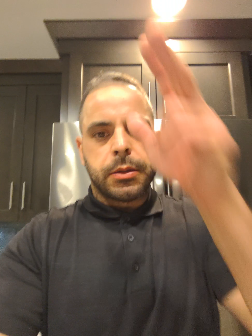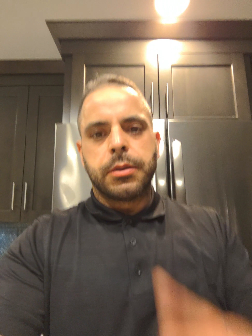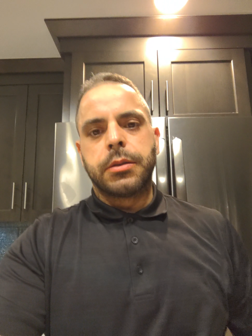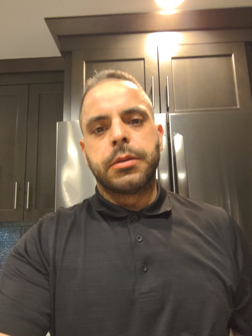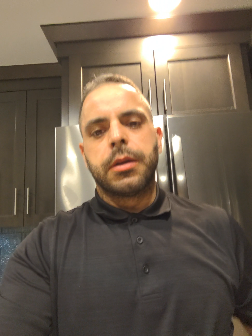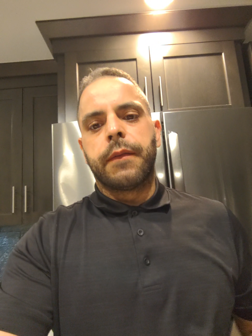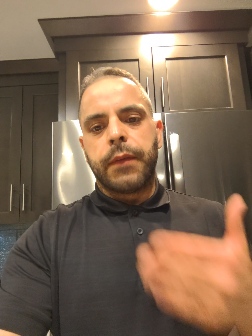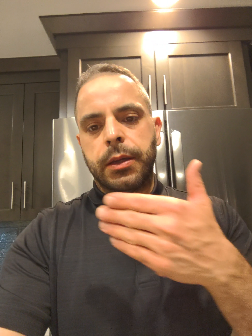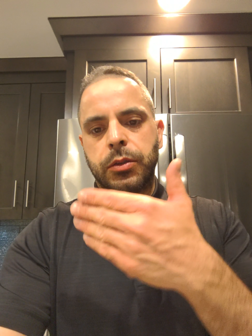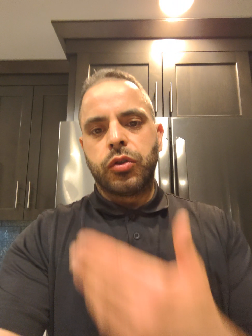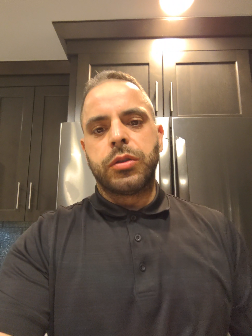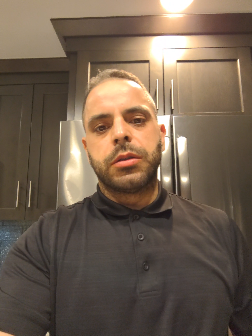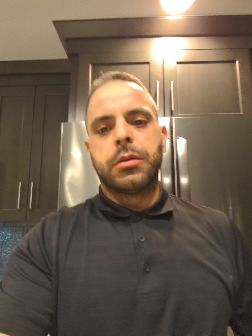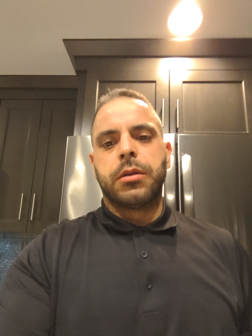fish